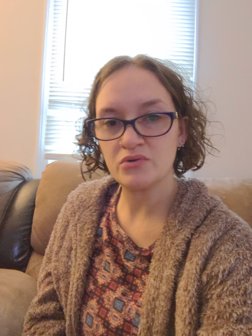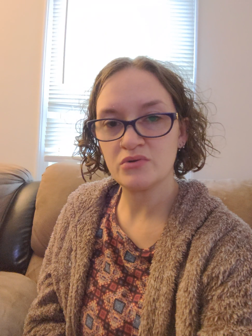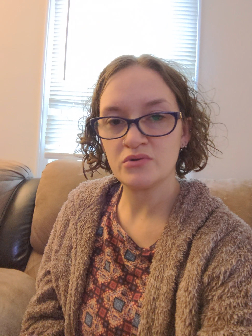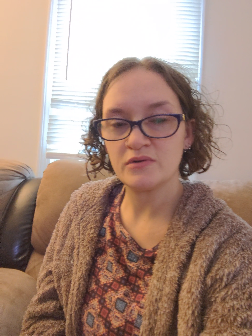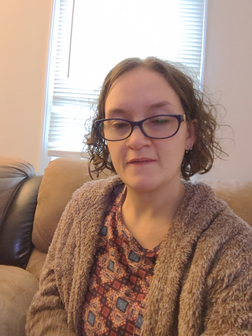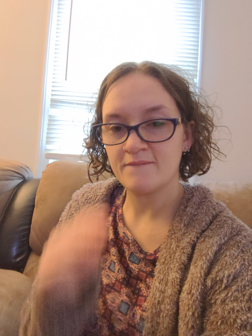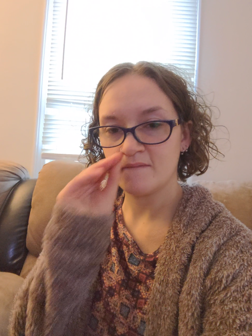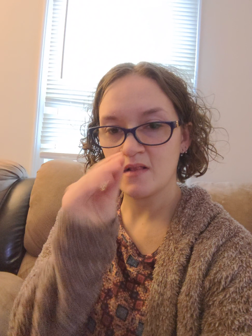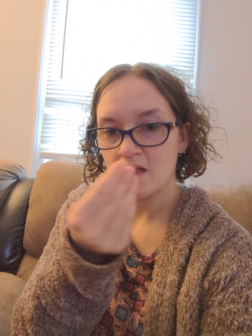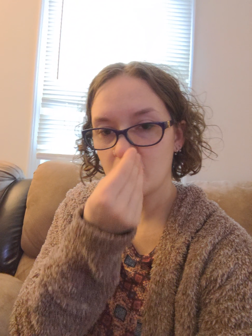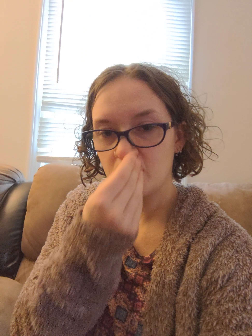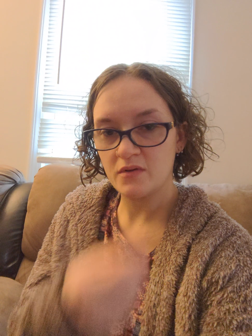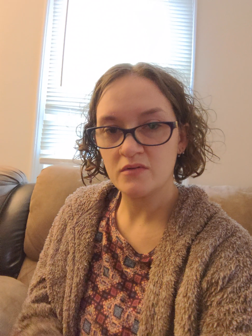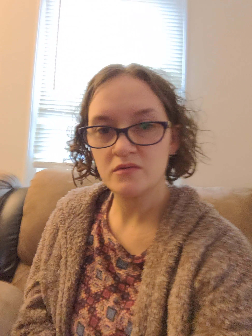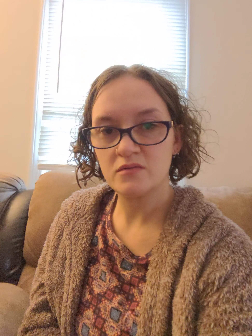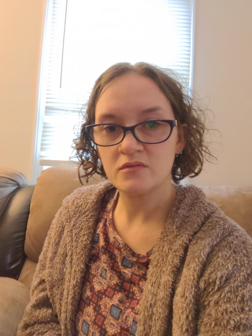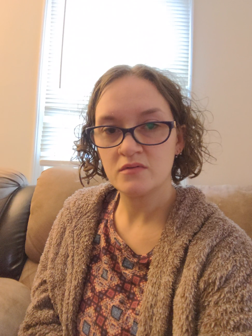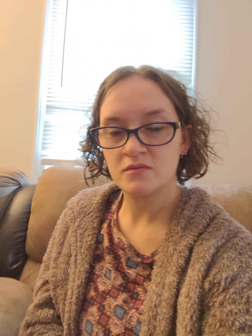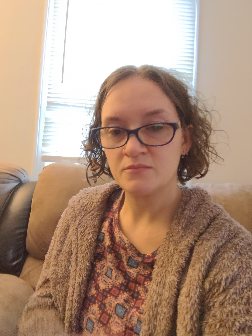flower